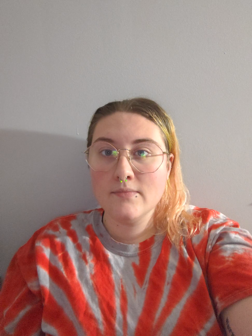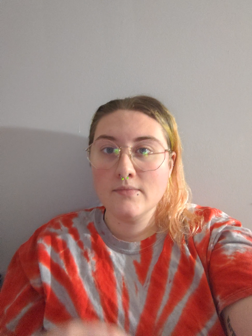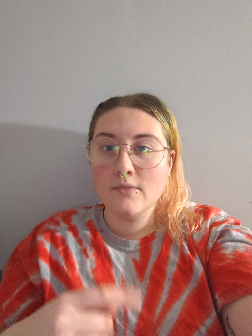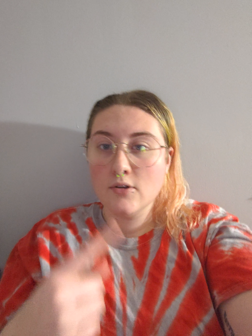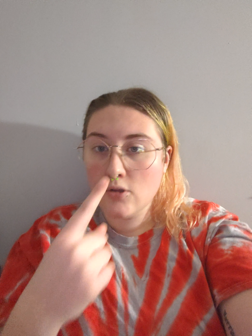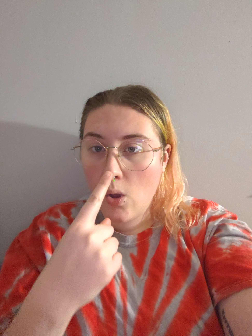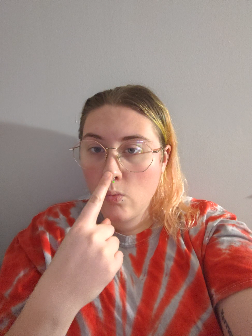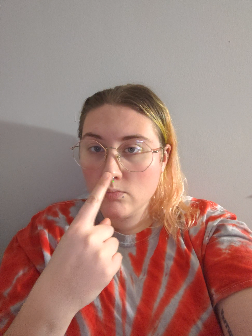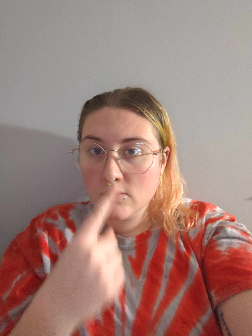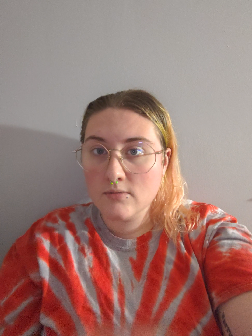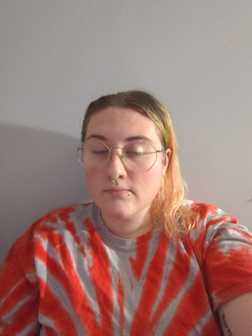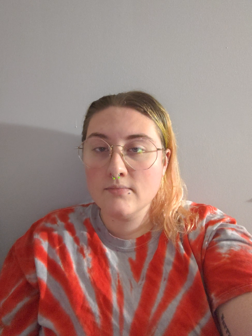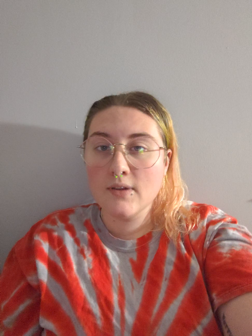nose